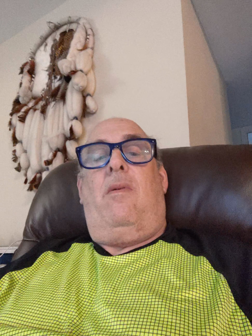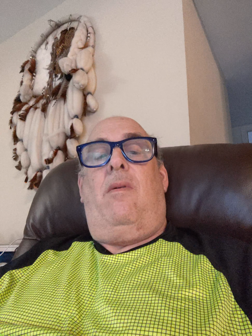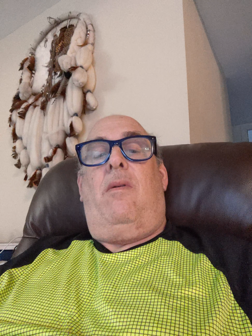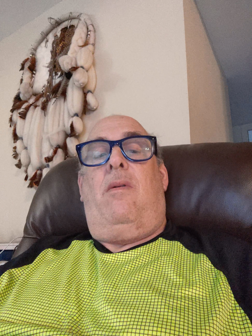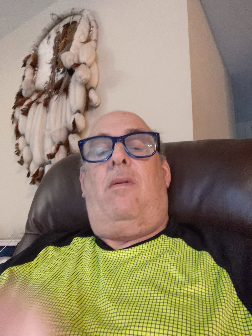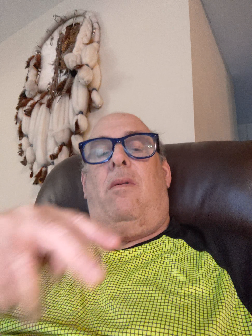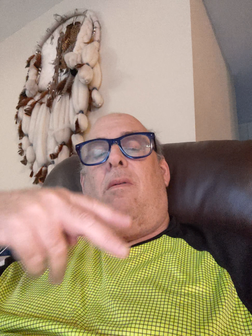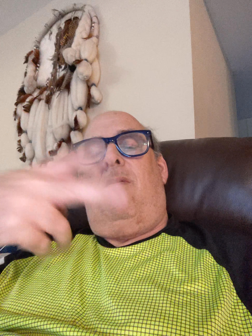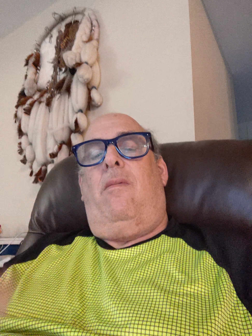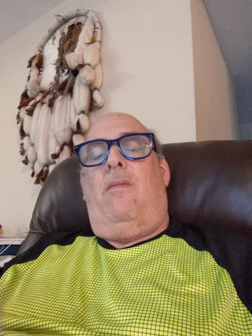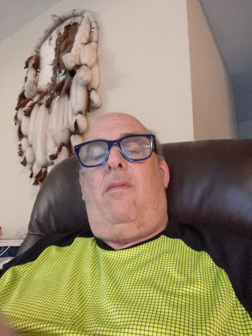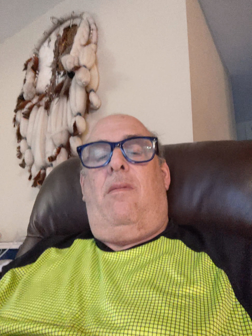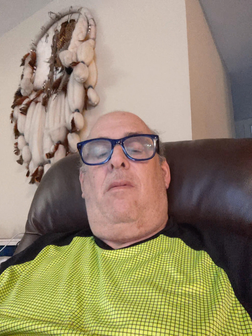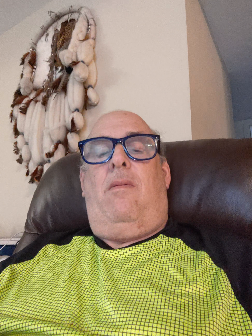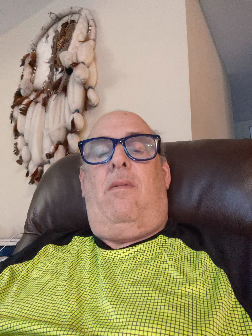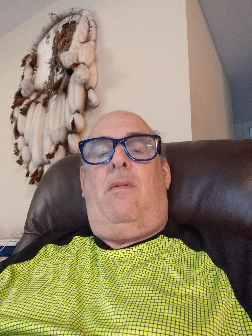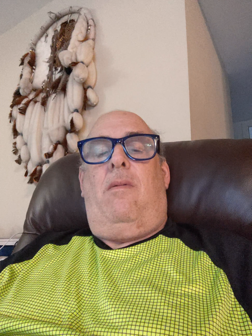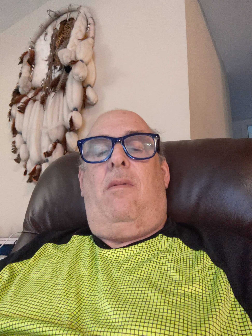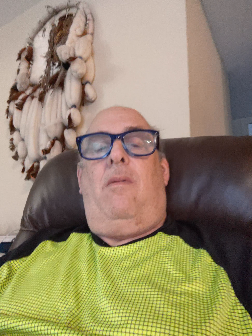fall